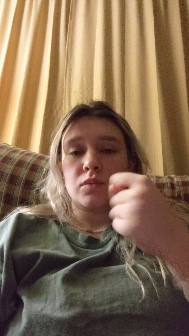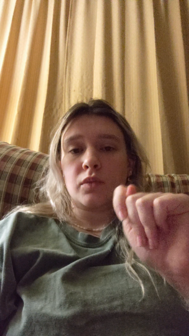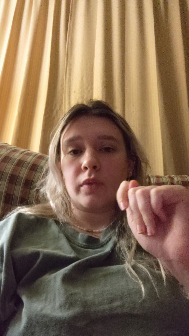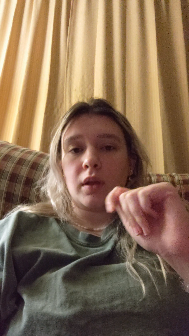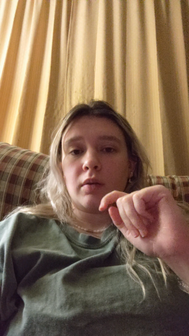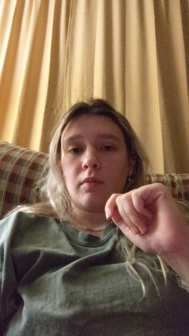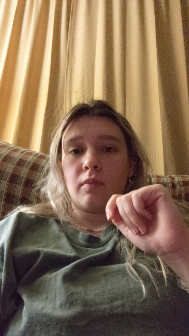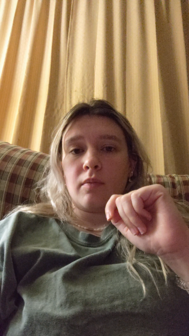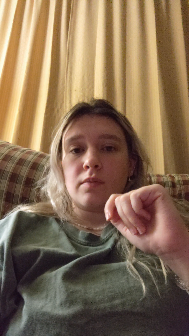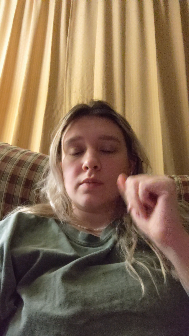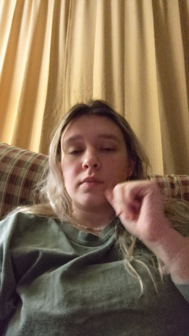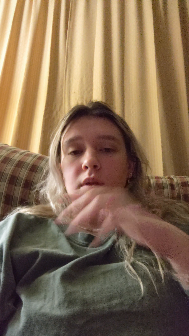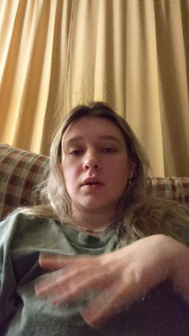lady